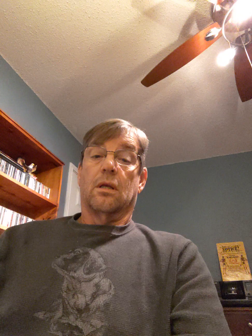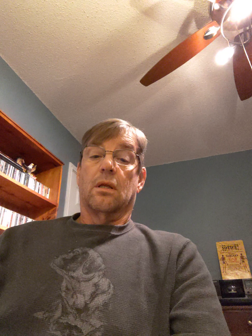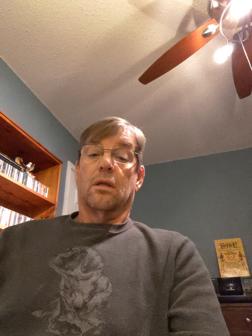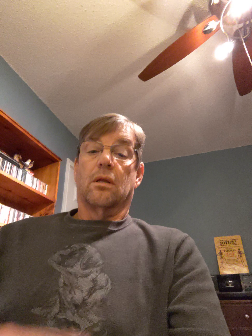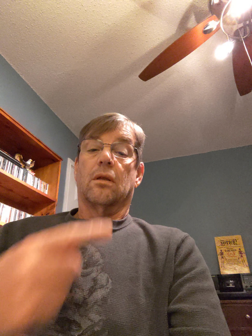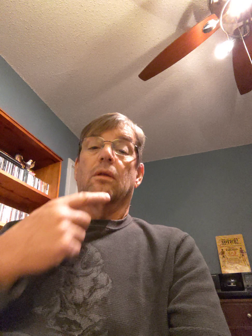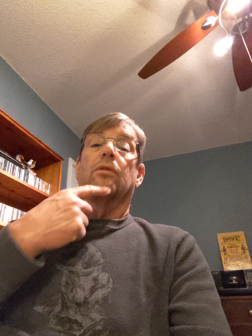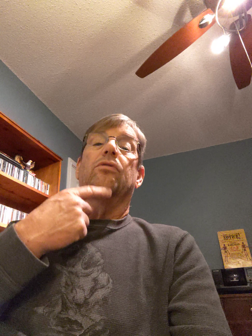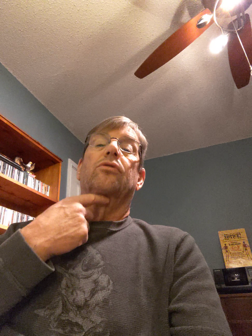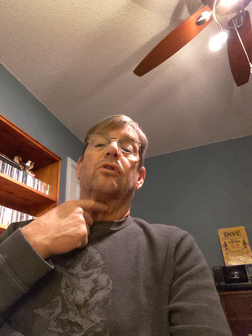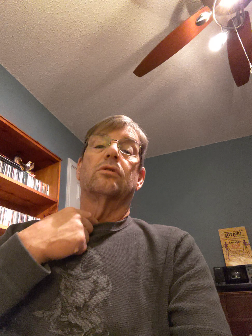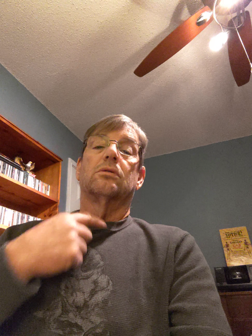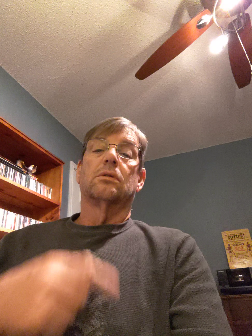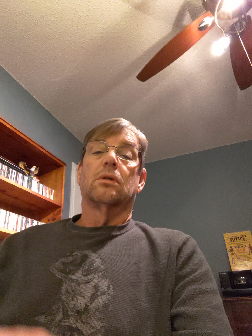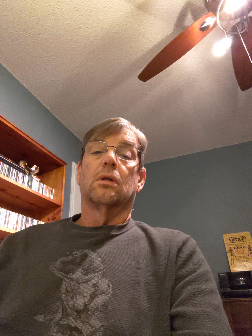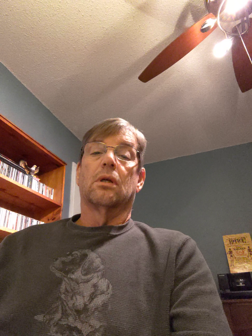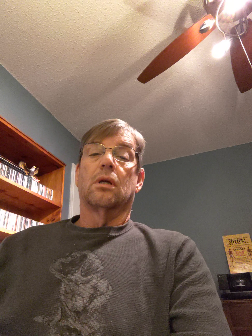thirsty